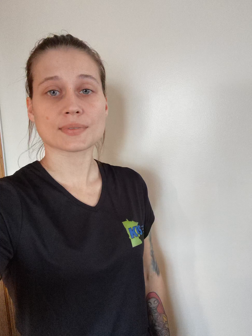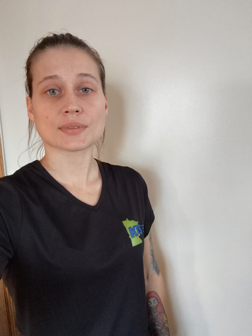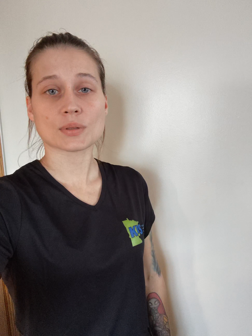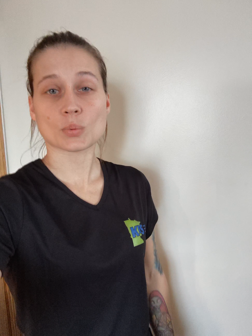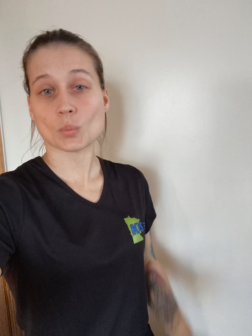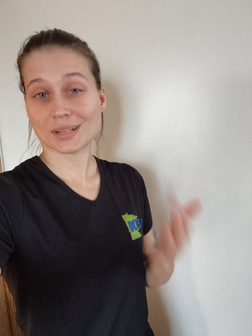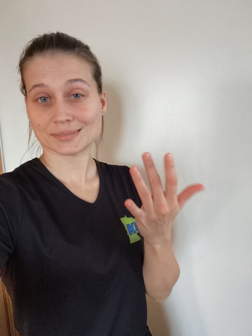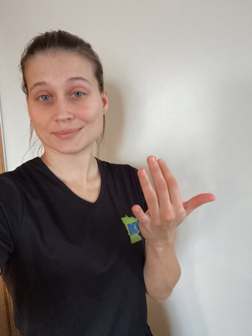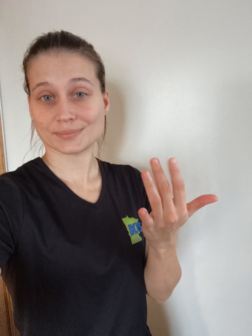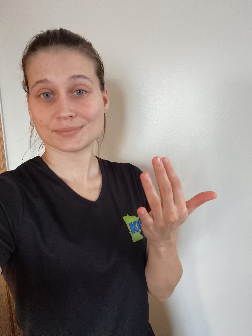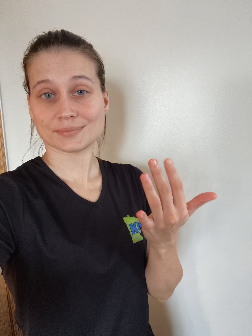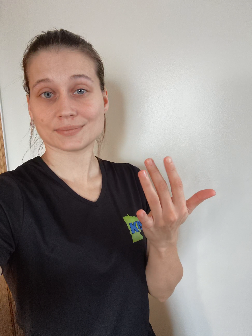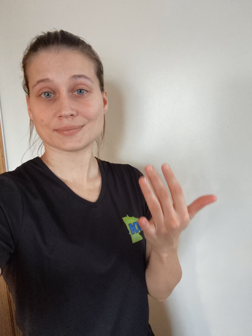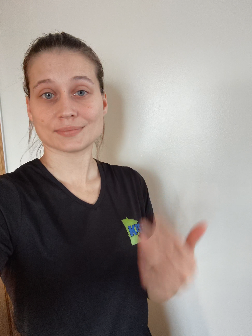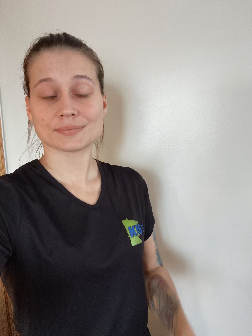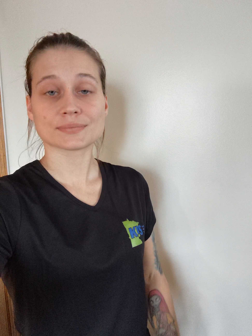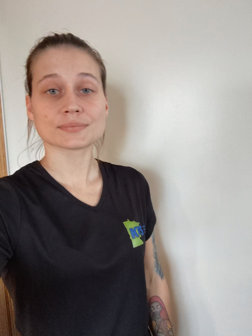wait